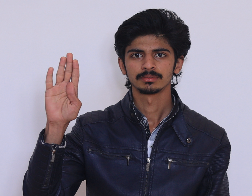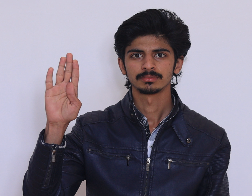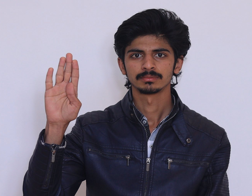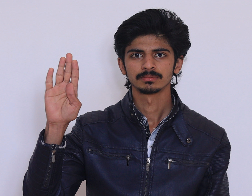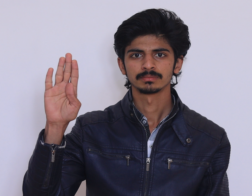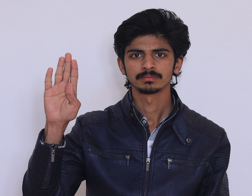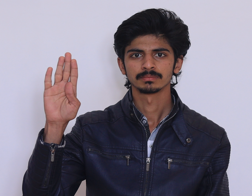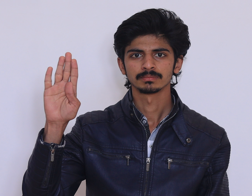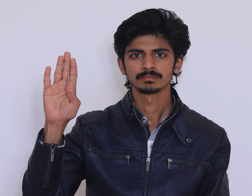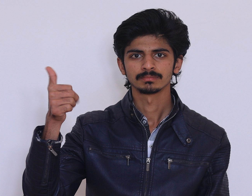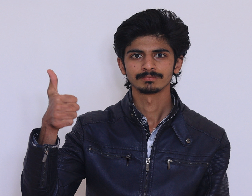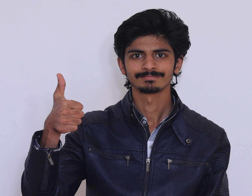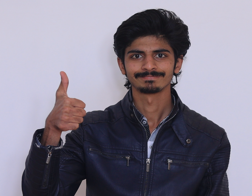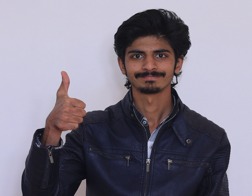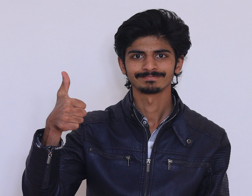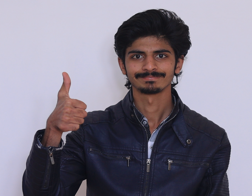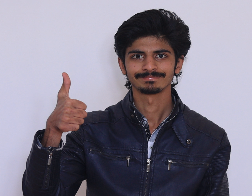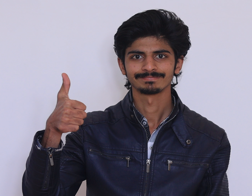best